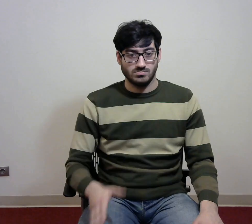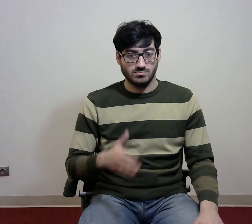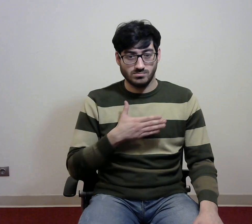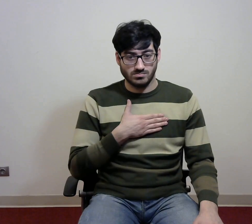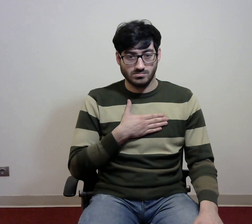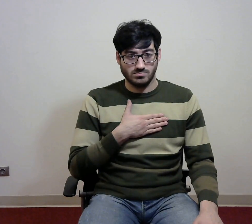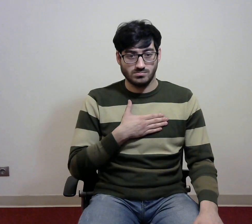mənim